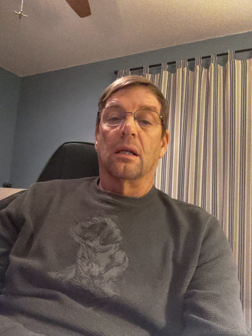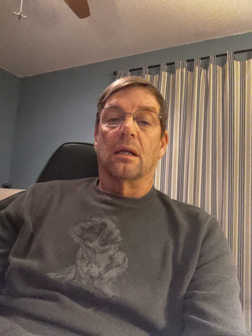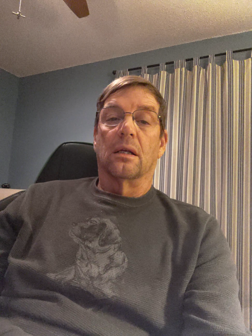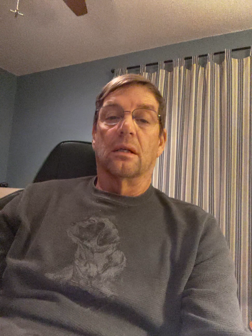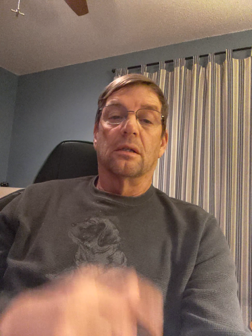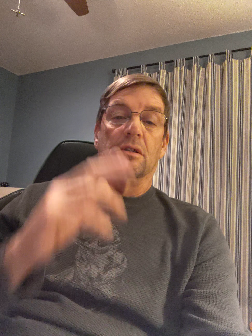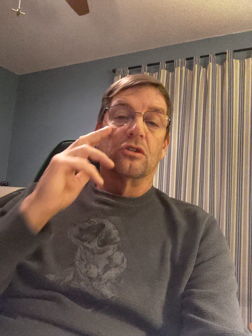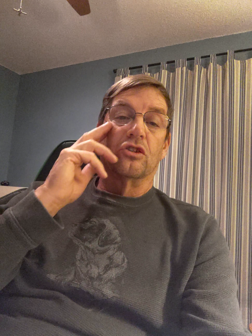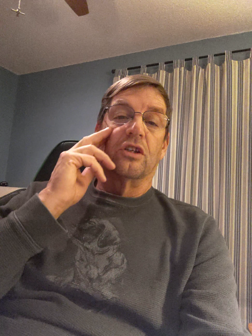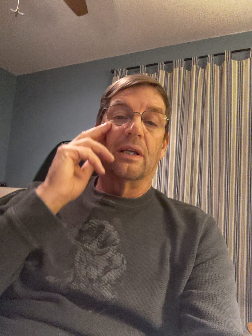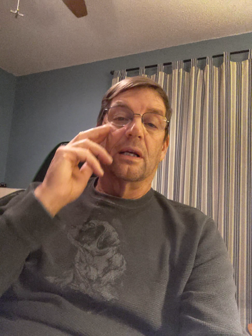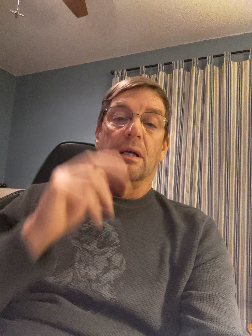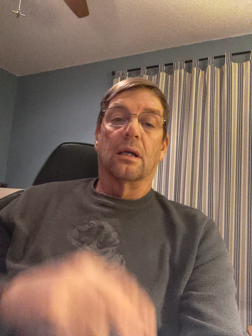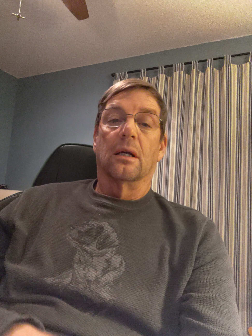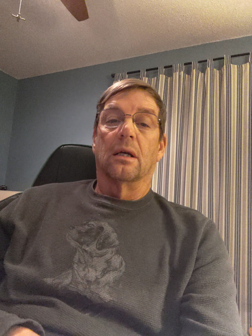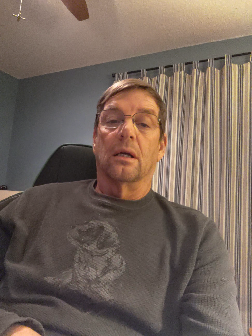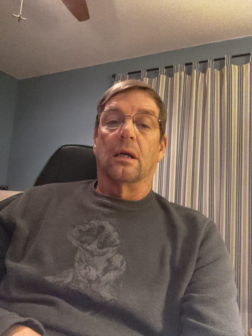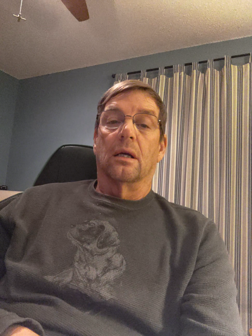cheek